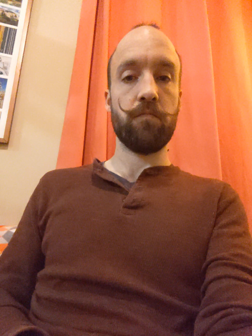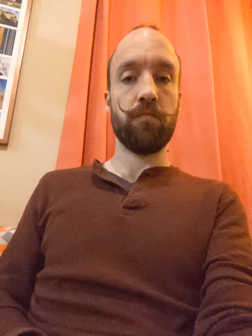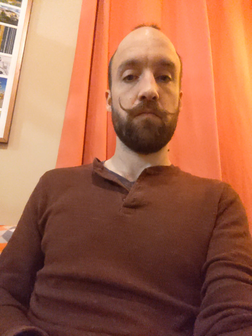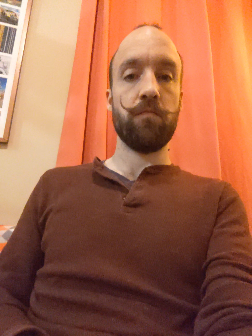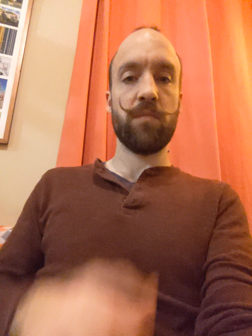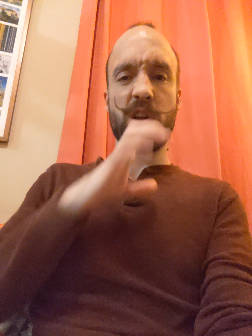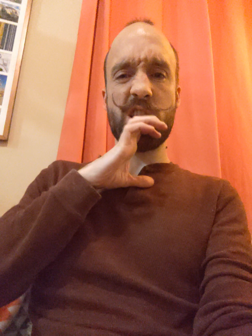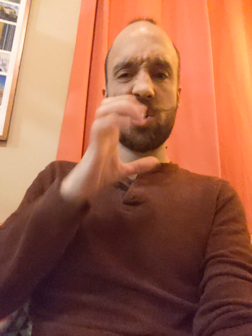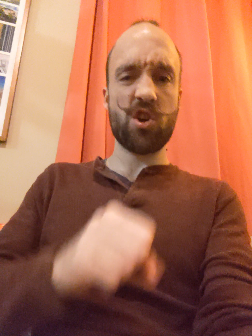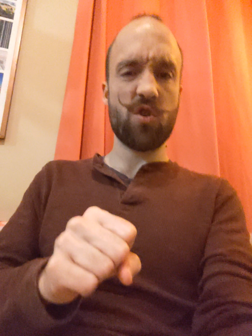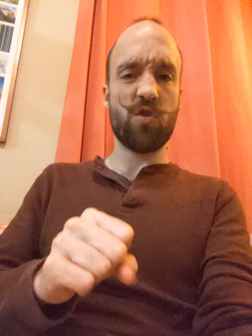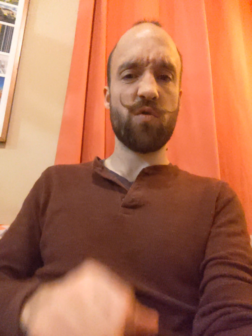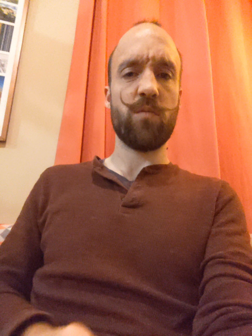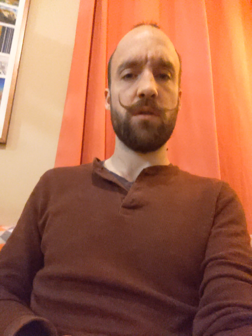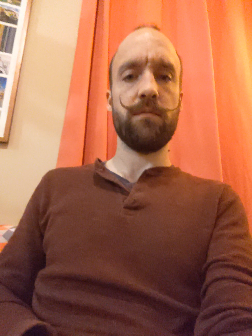old